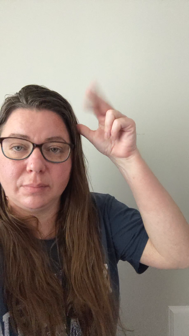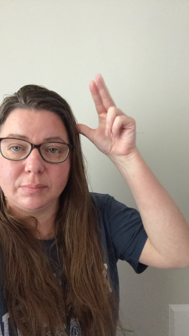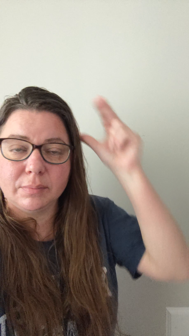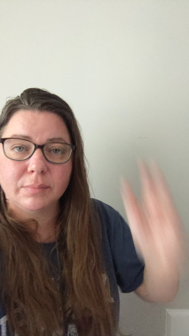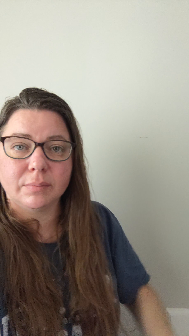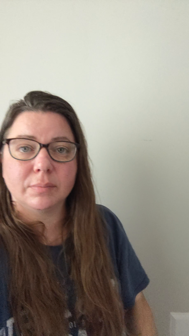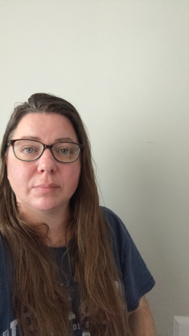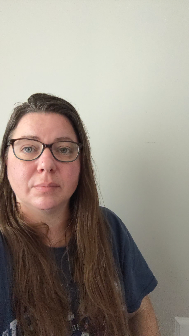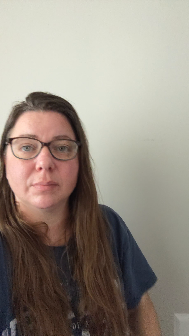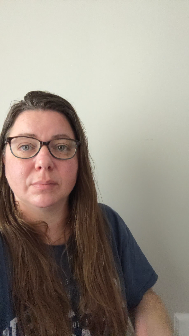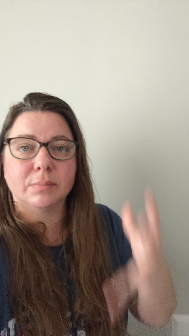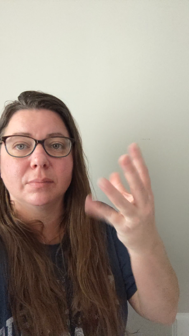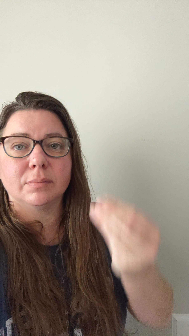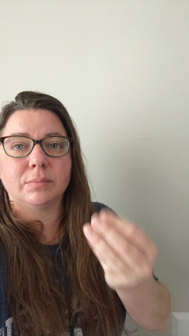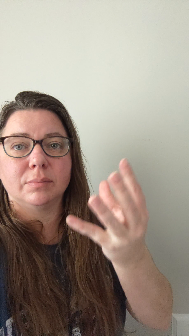gentle